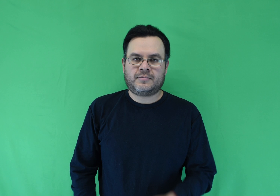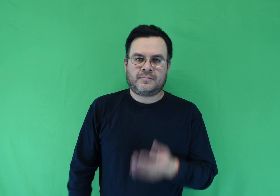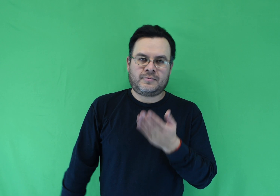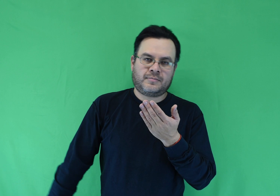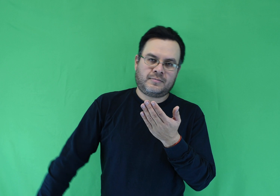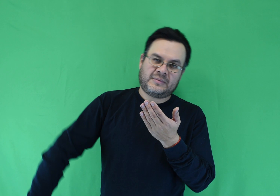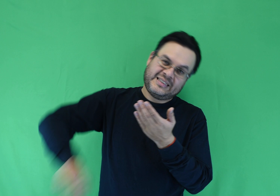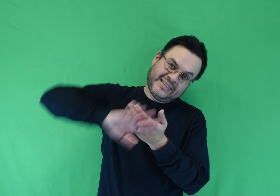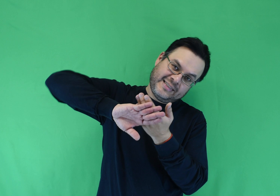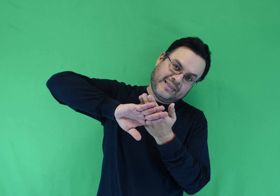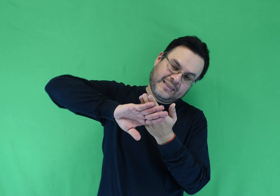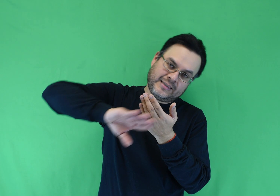dañar